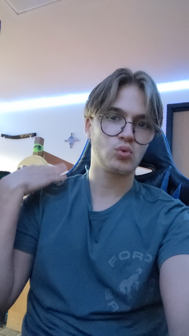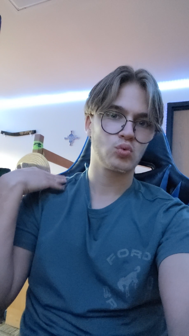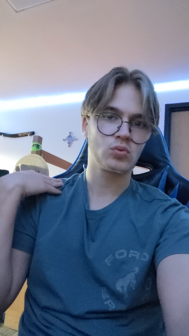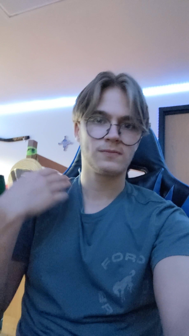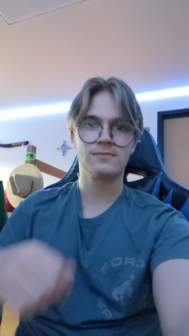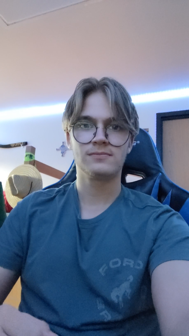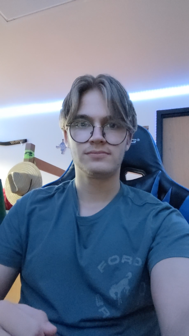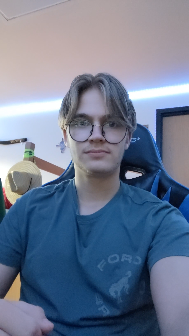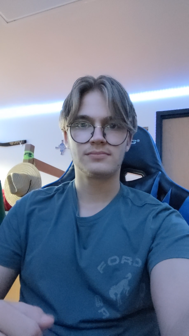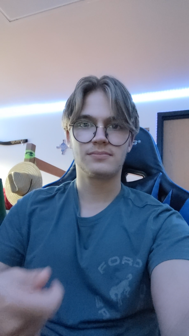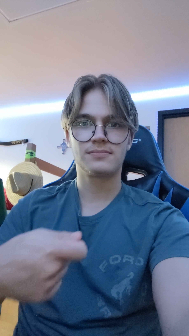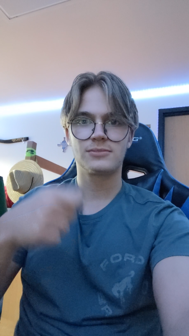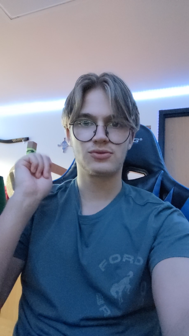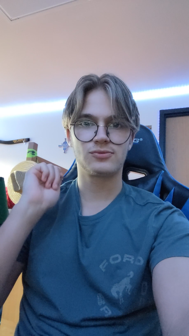rip